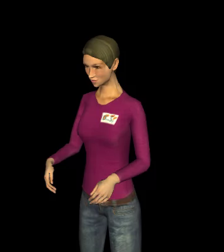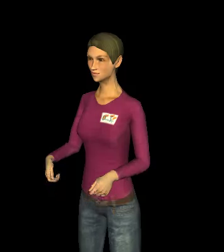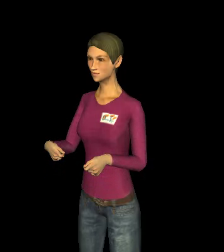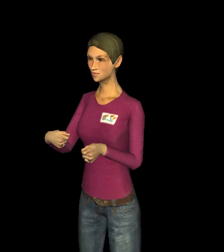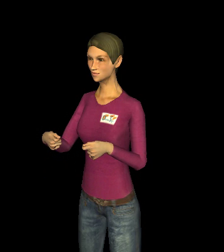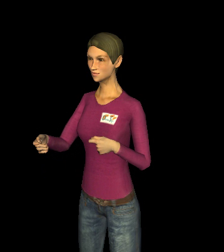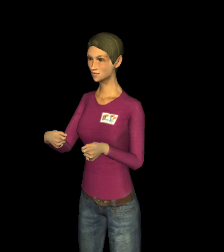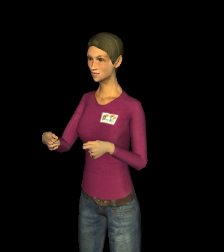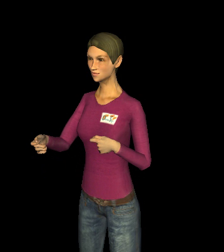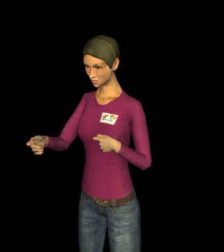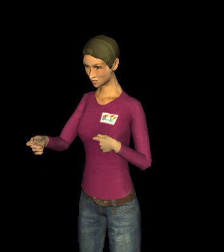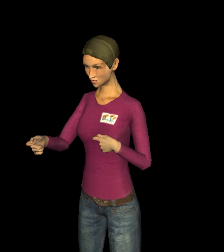سوق